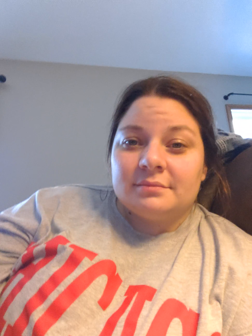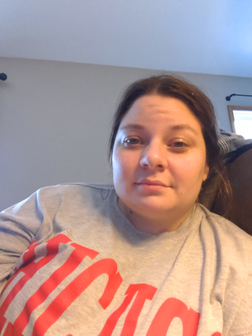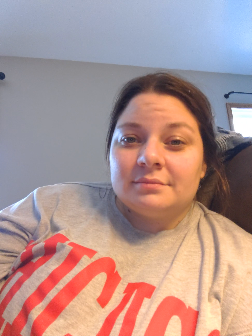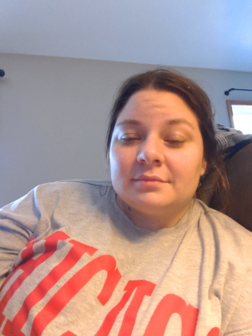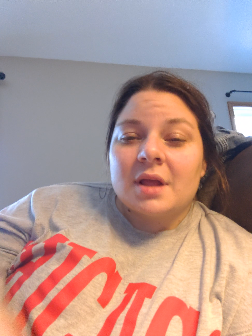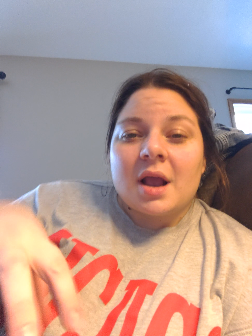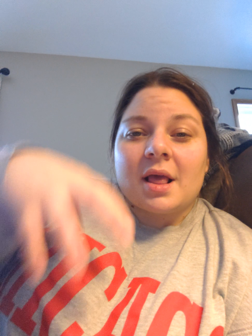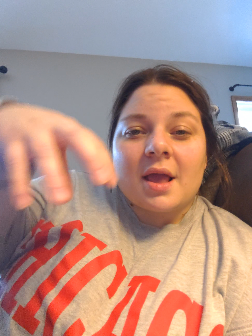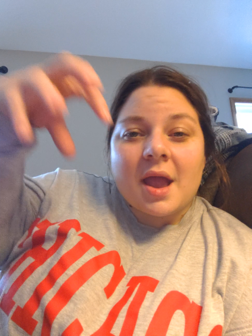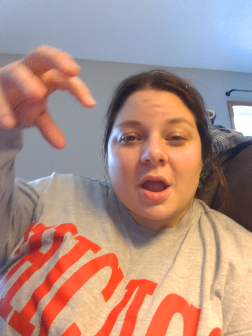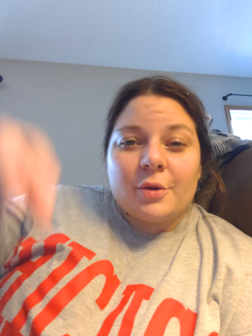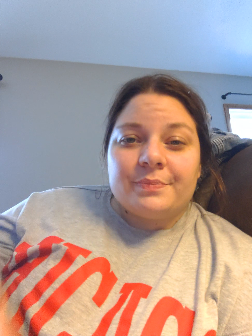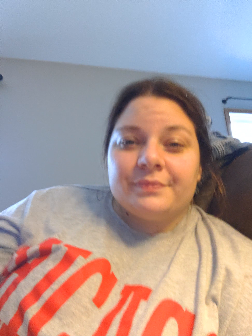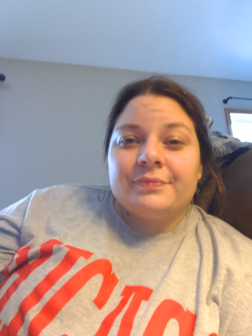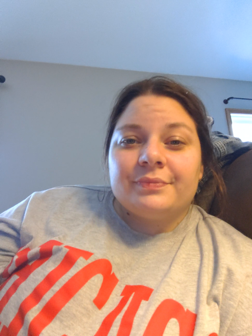cloud